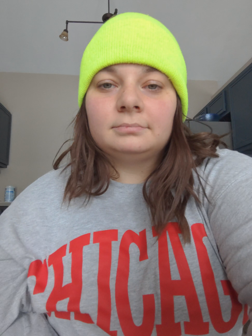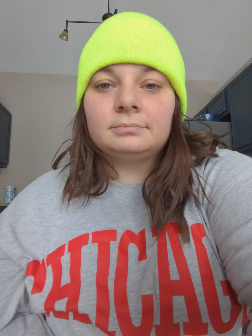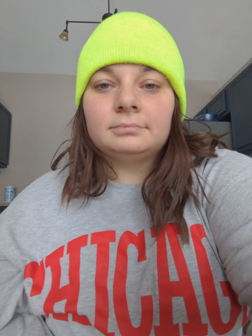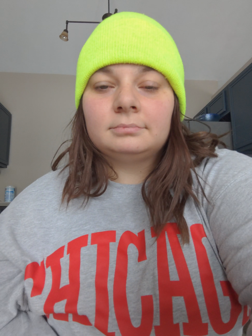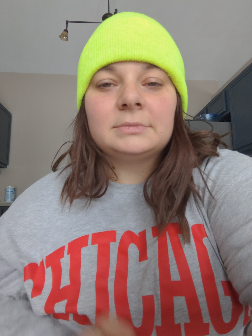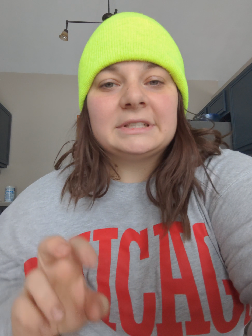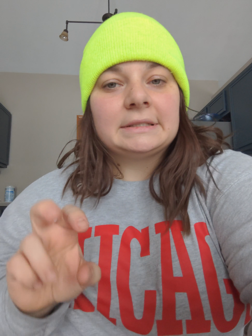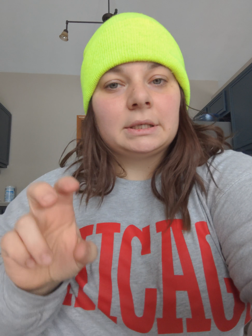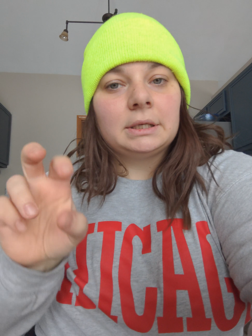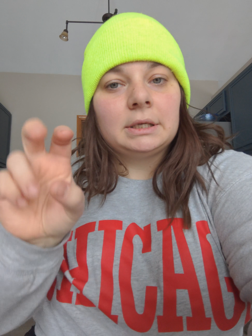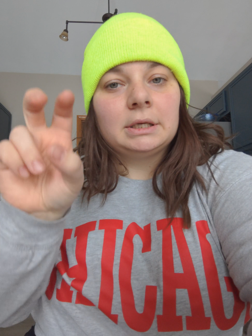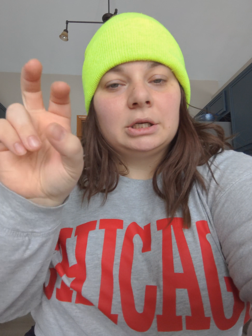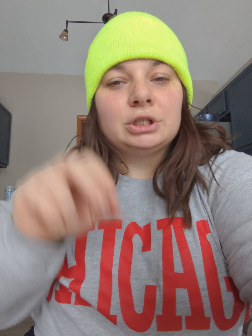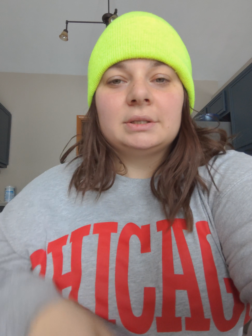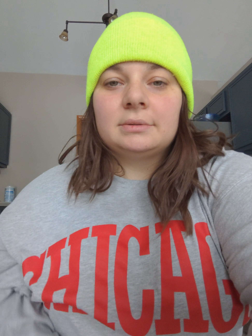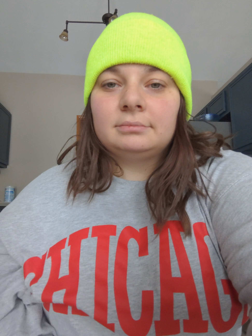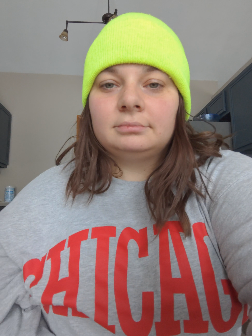stairs